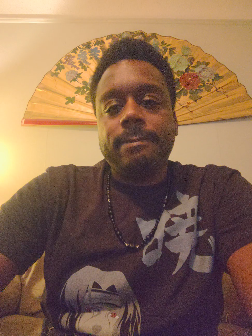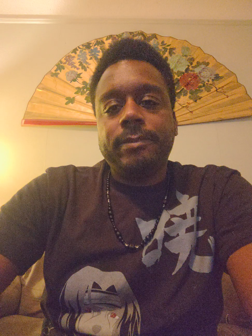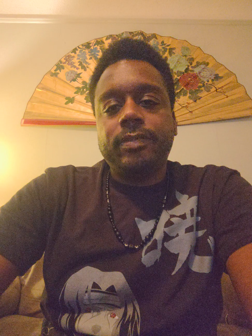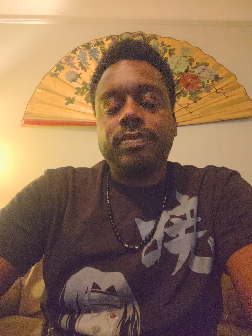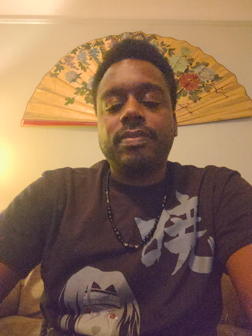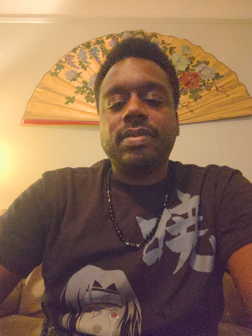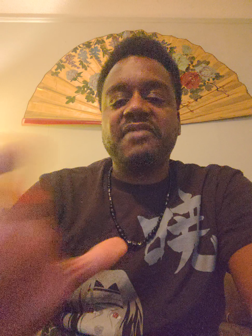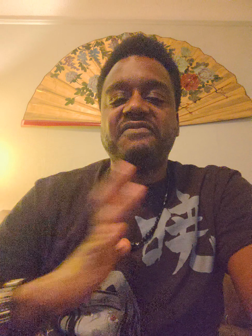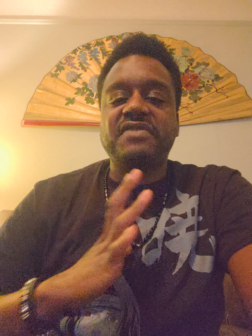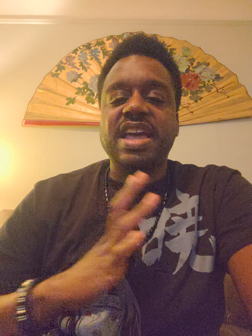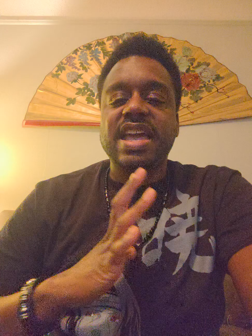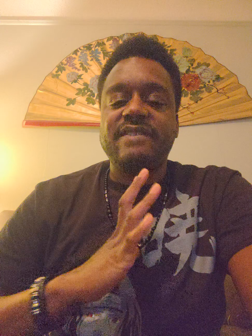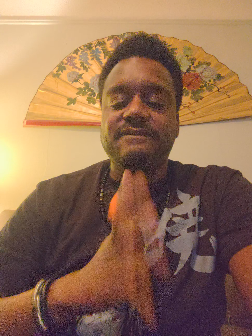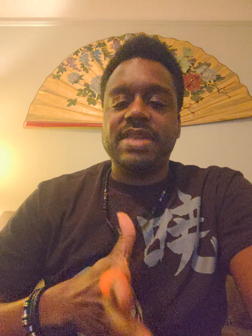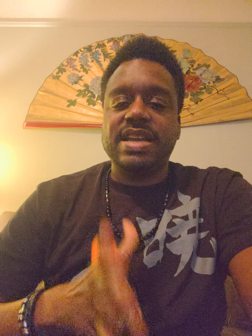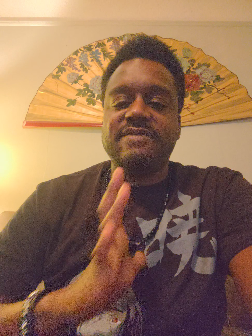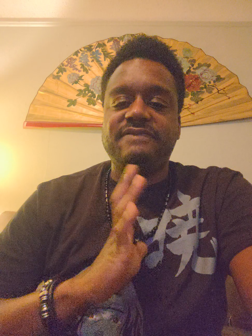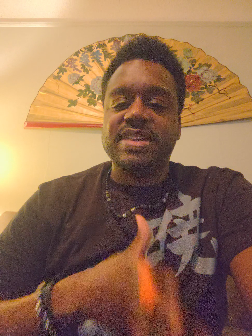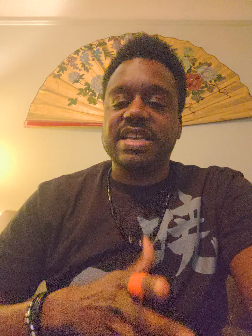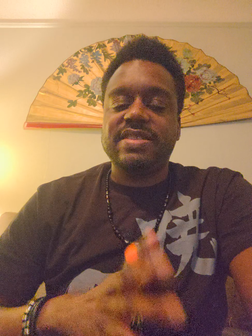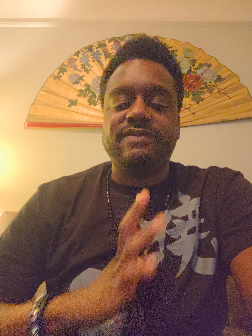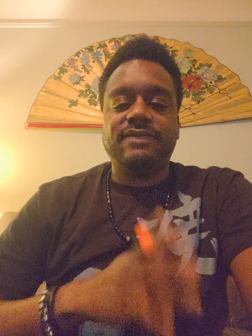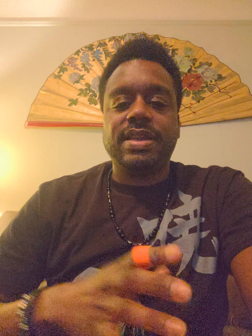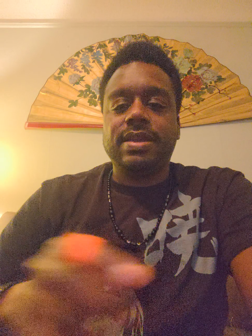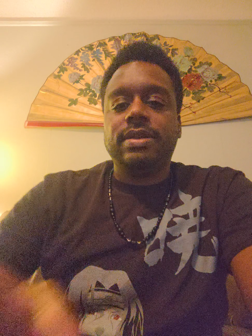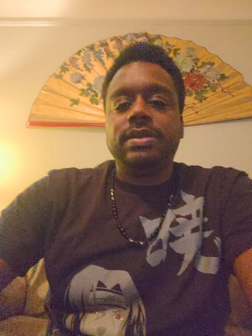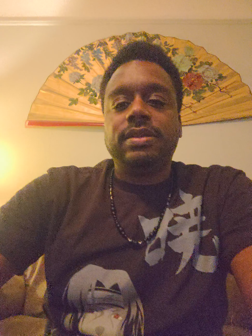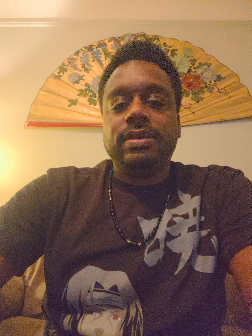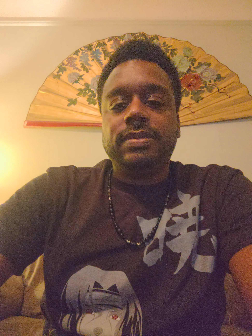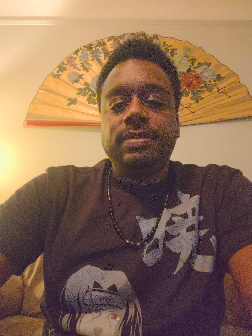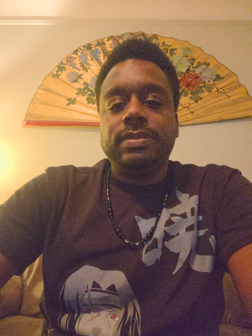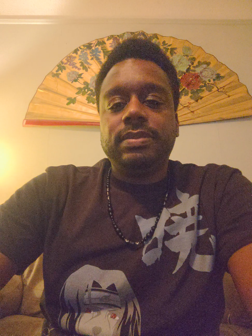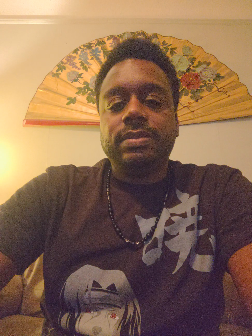fine